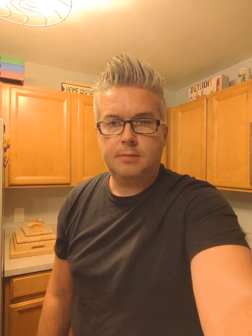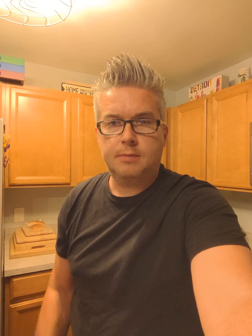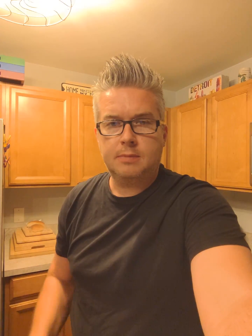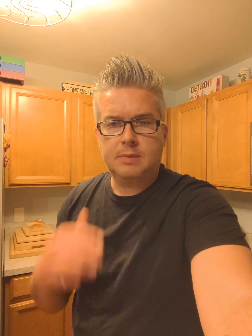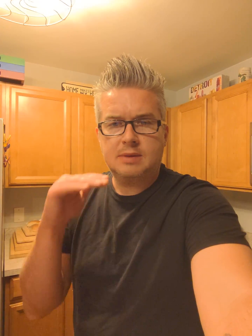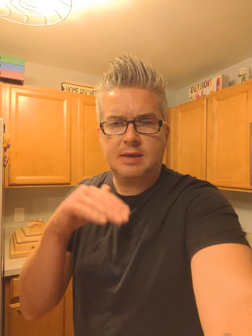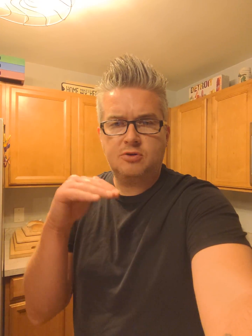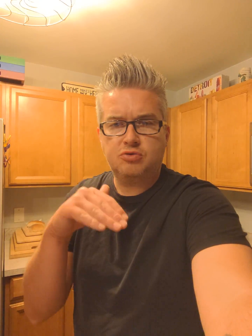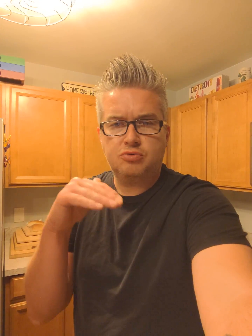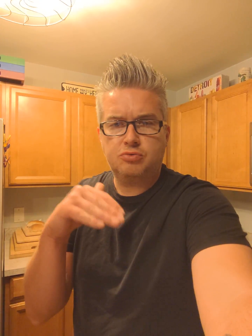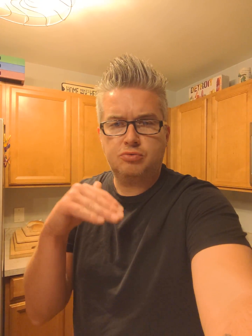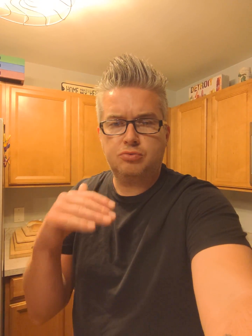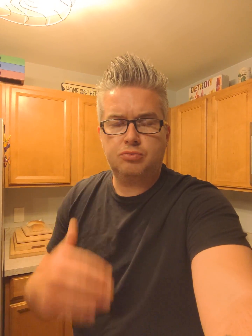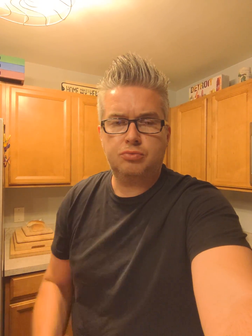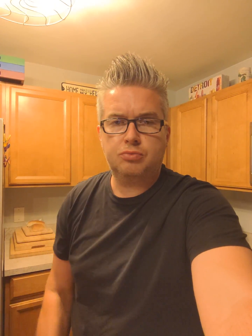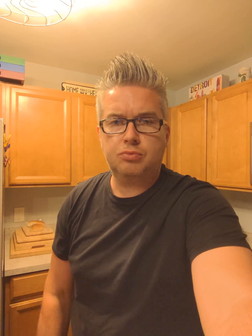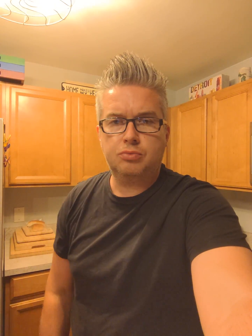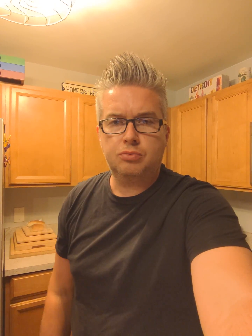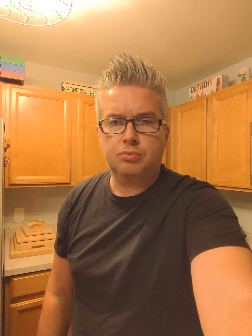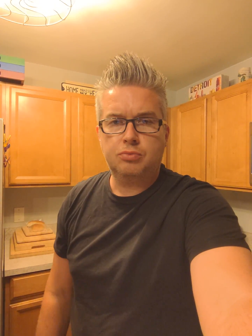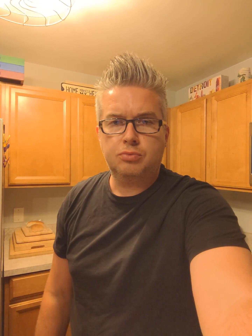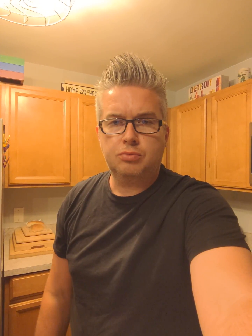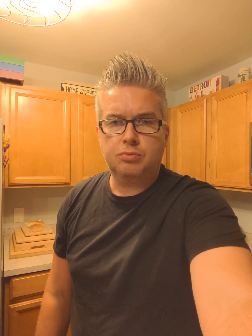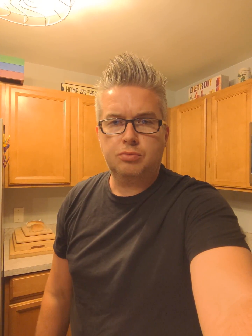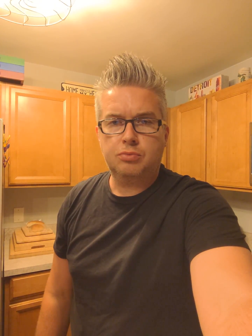doctor